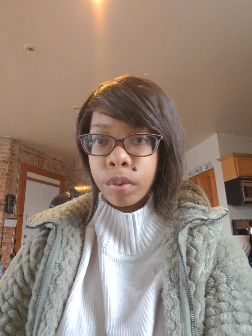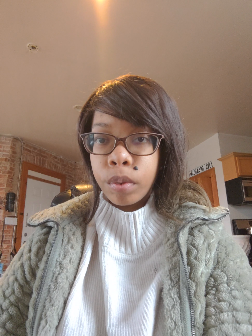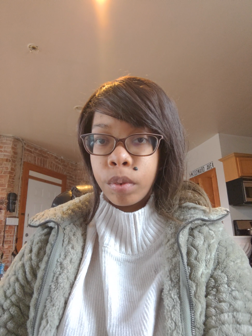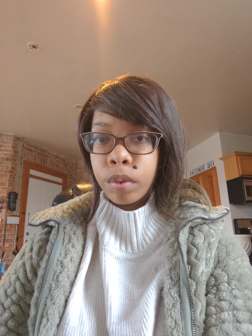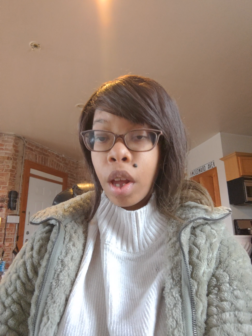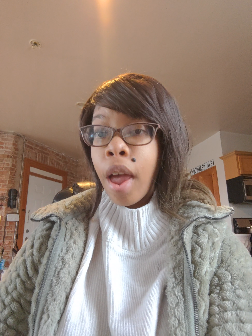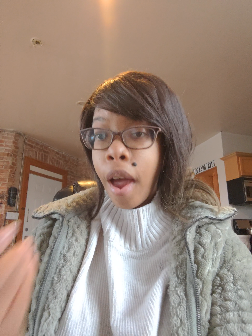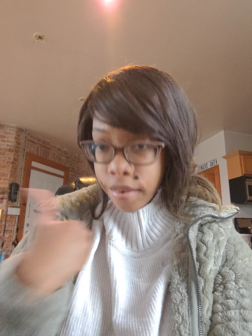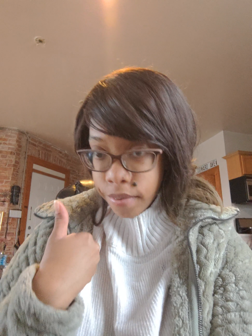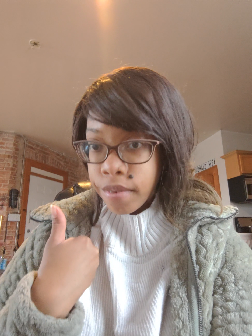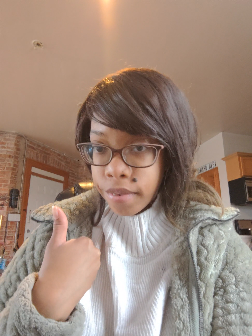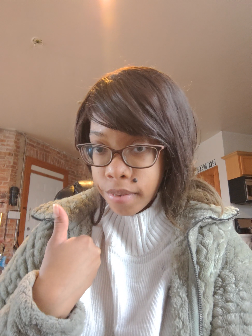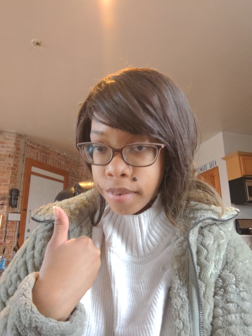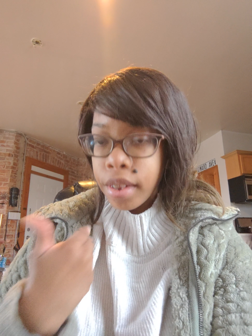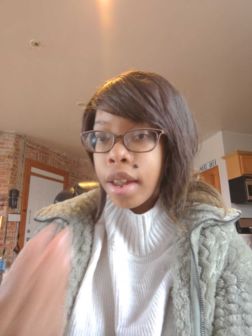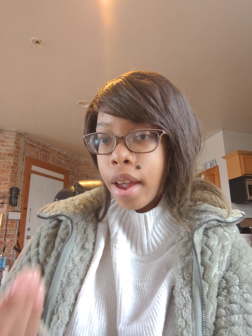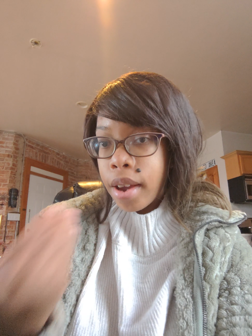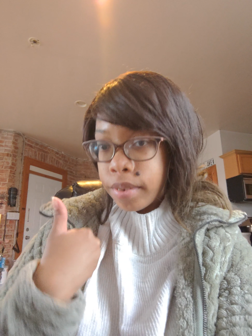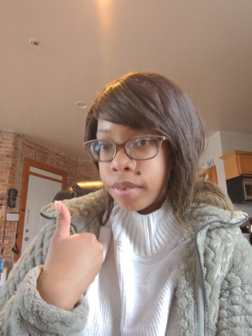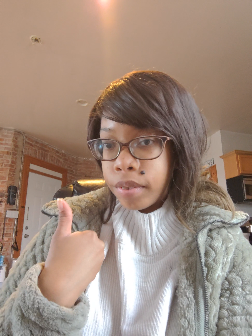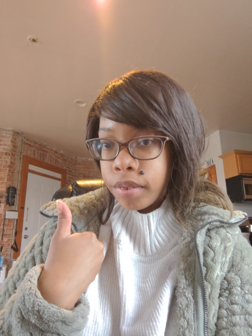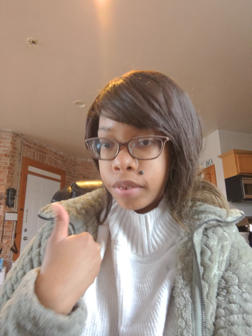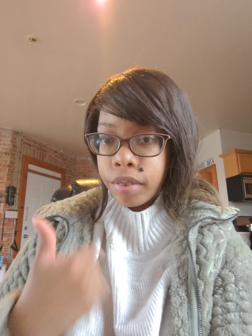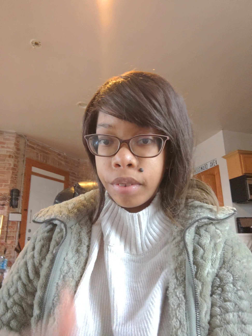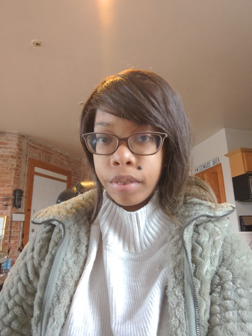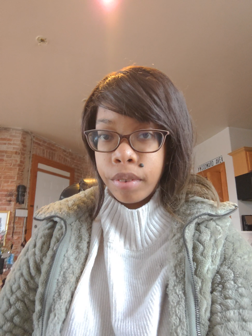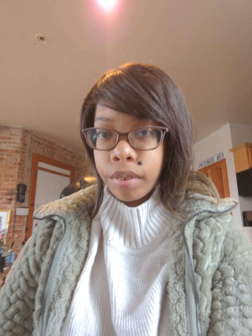have